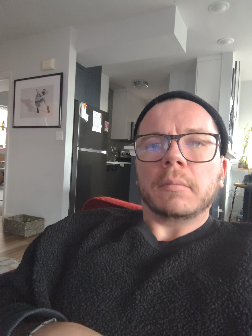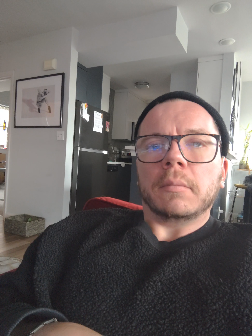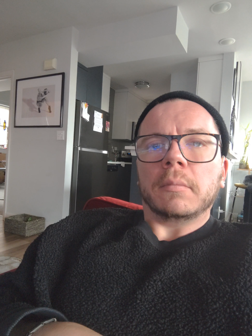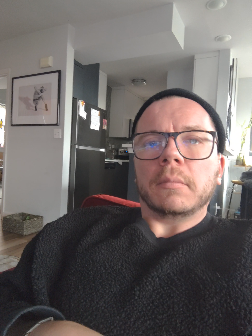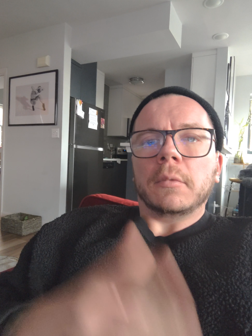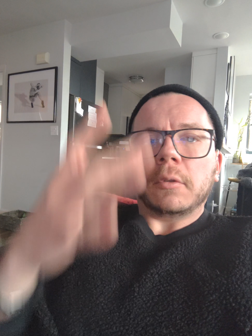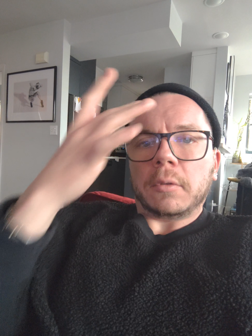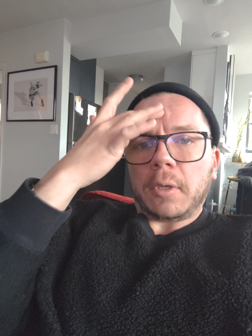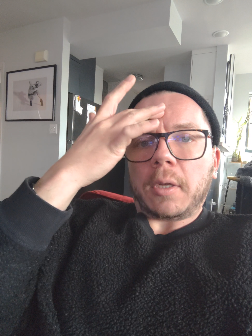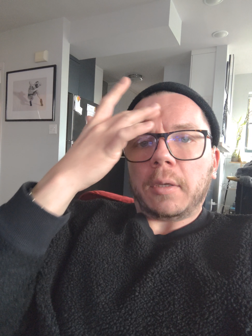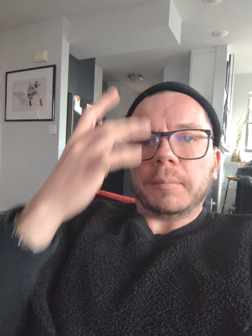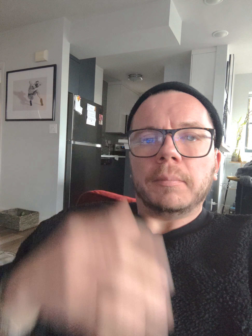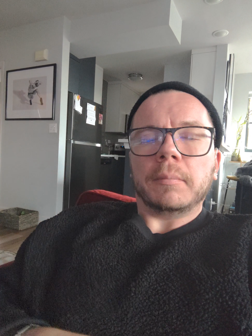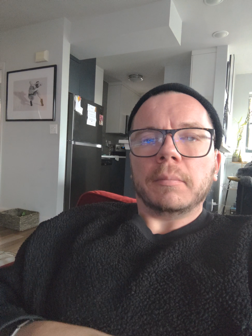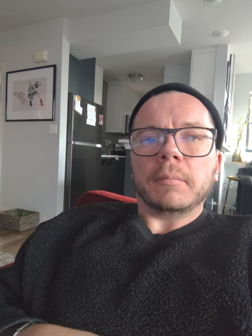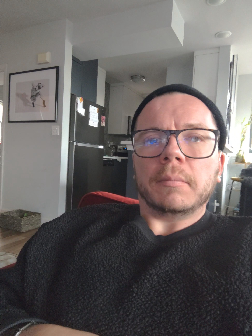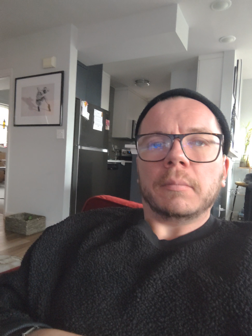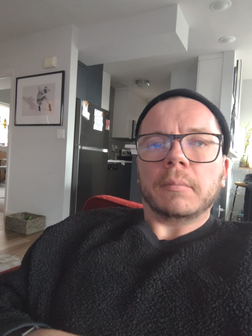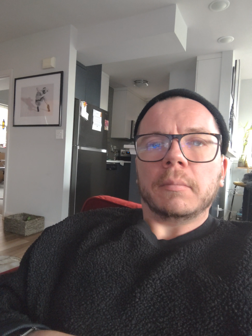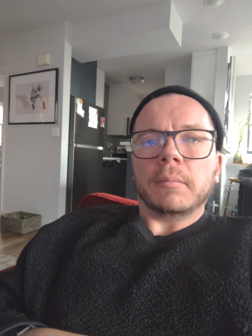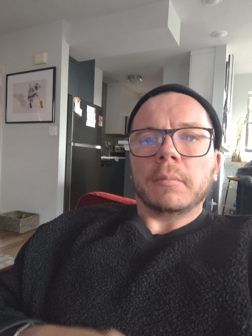sick